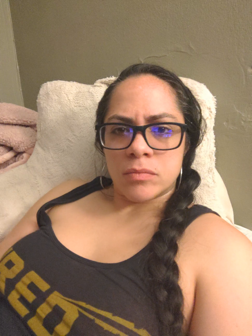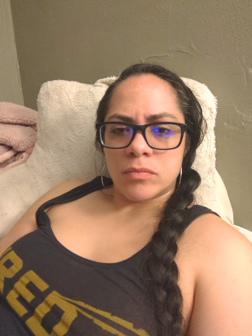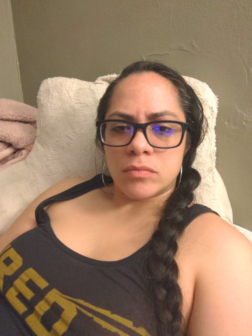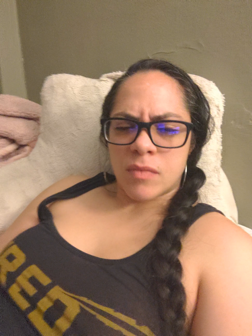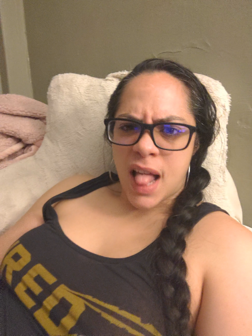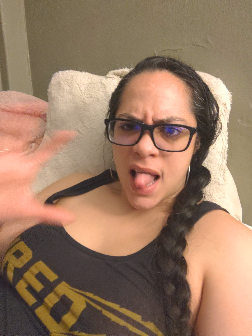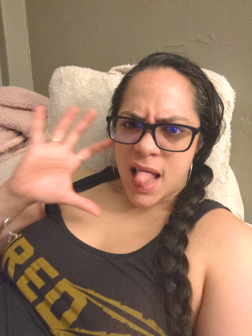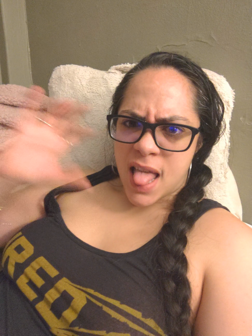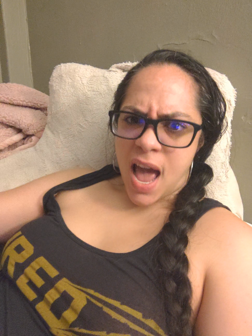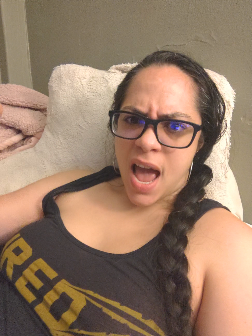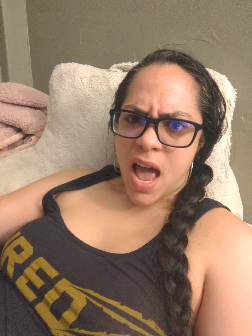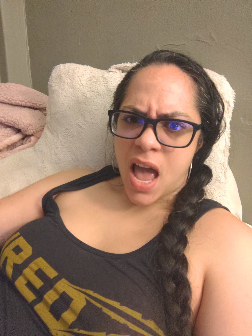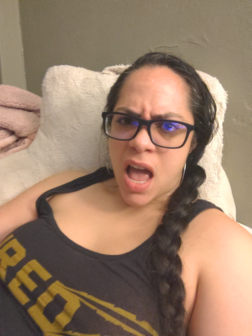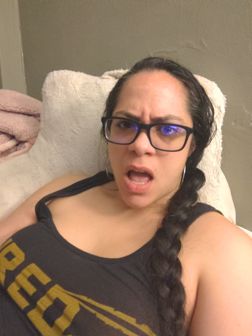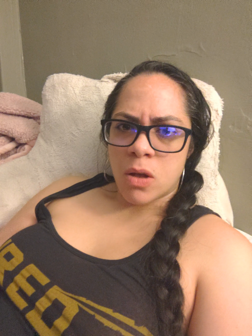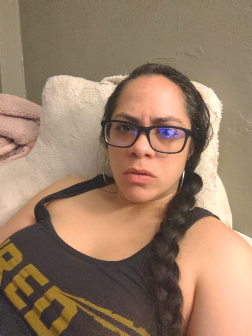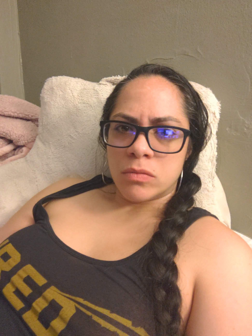loud